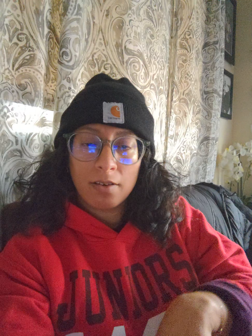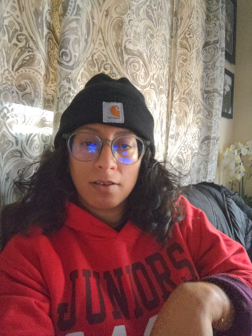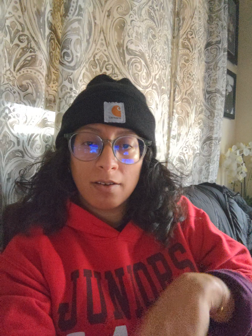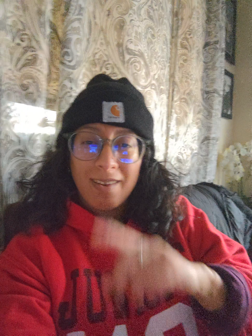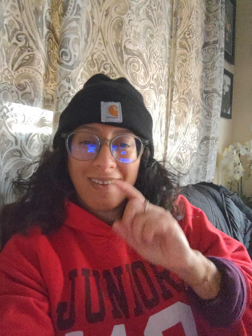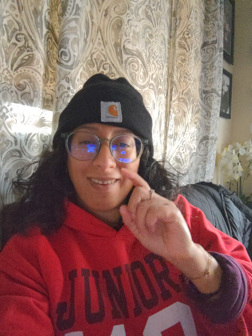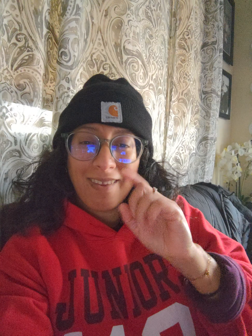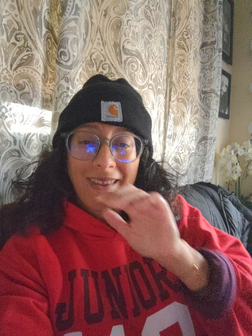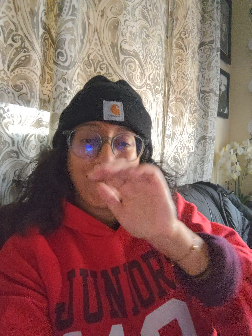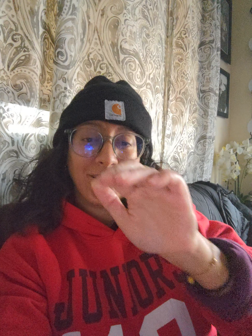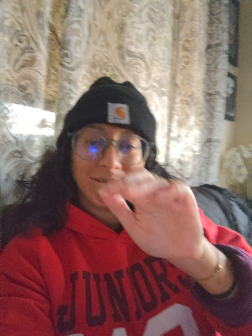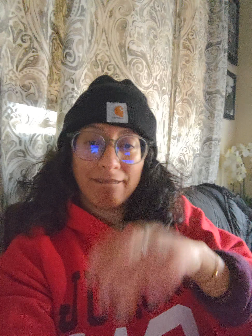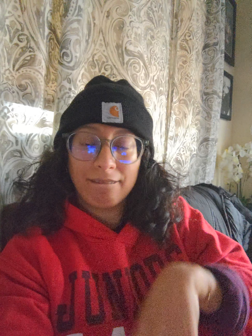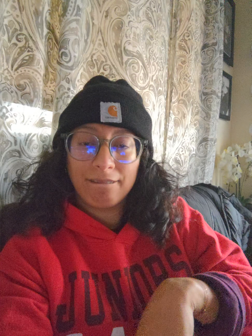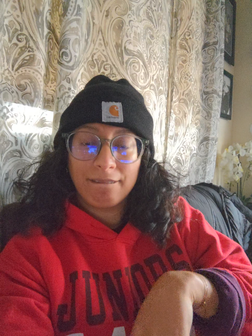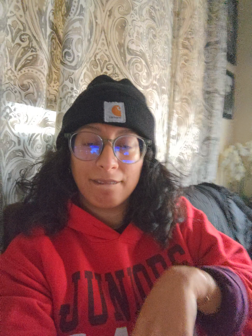gift